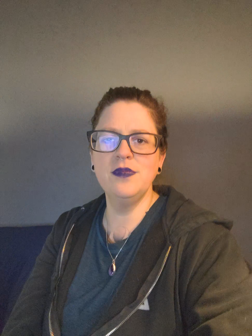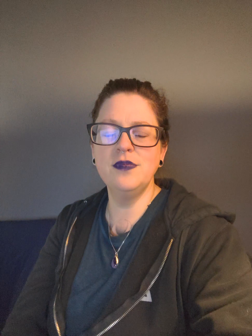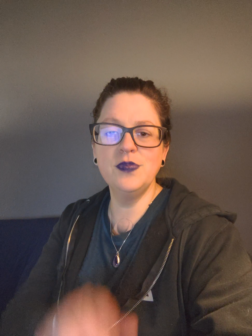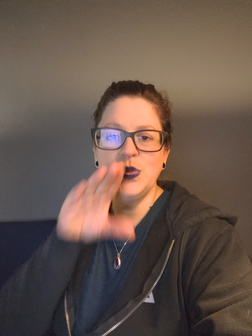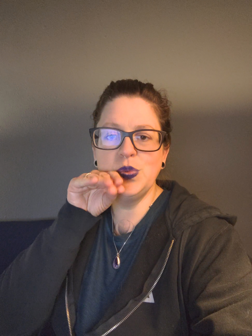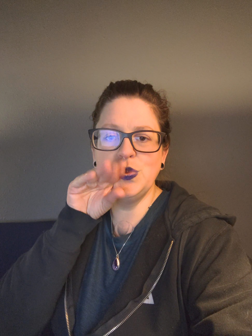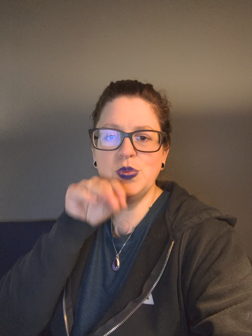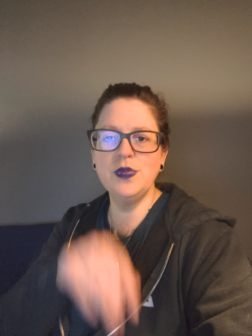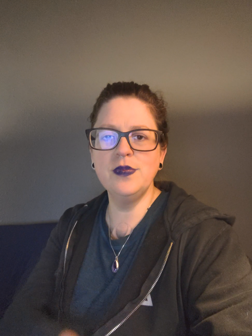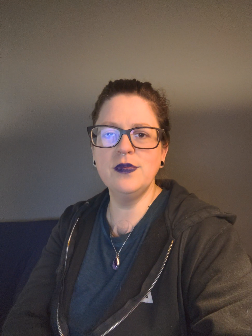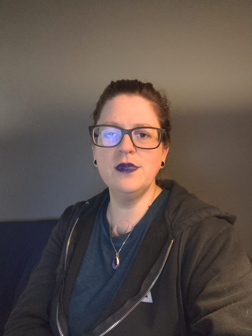goose